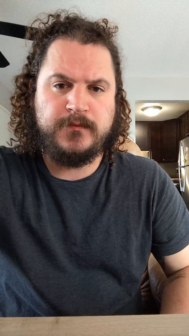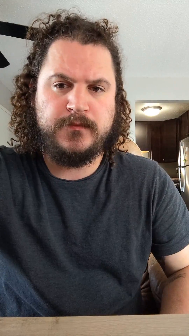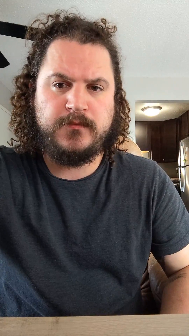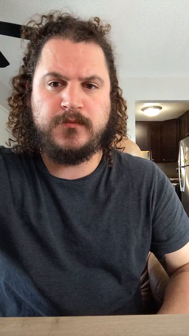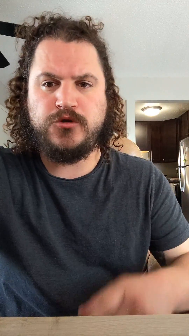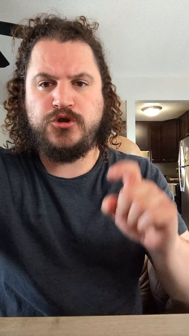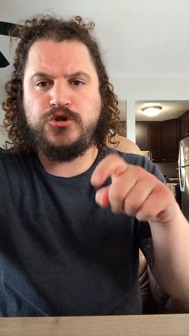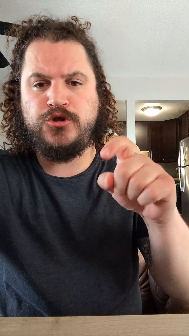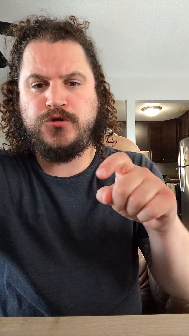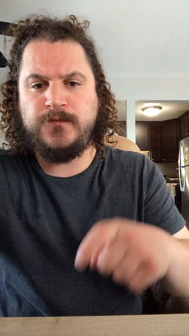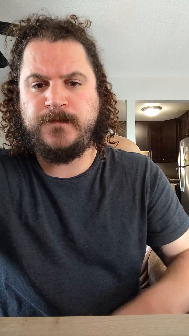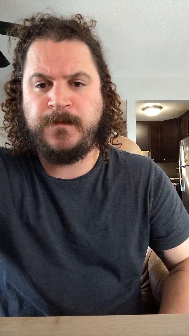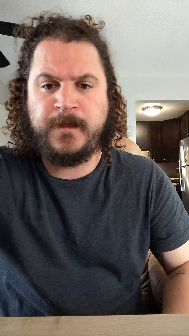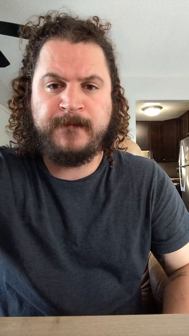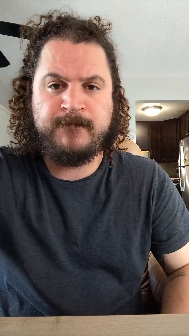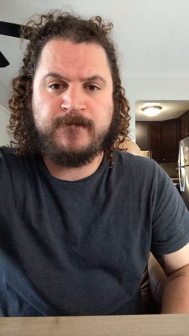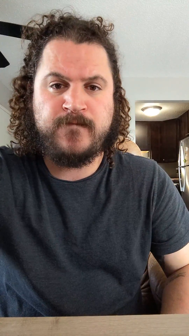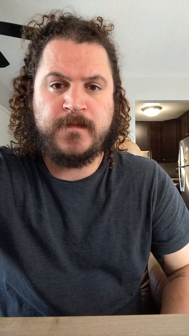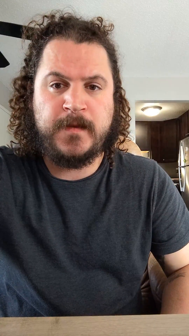should